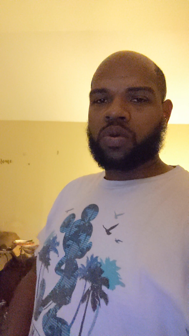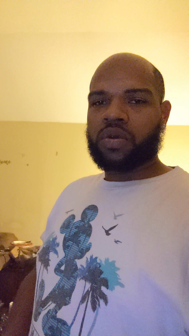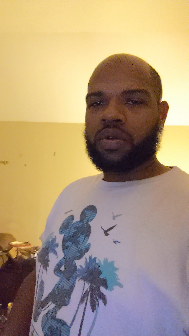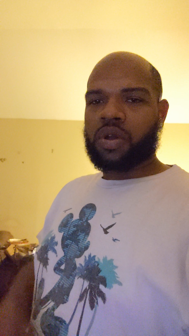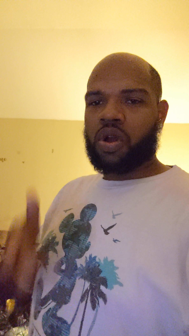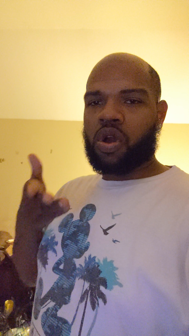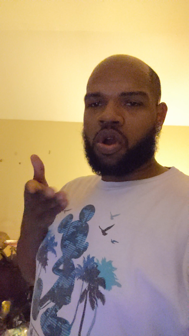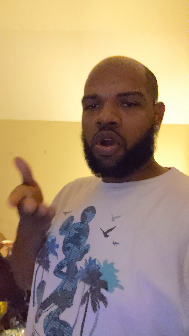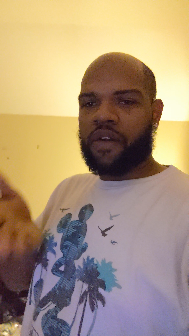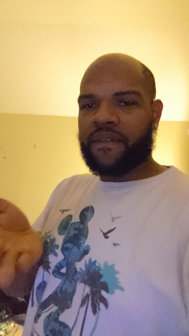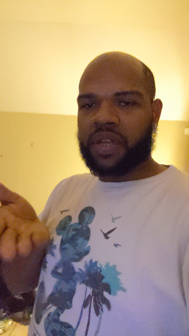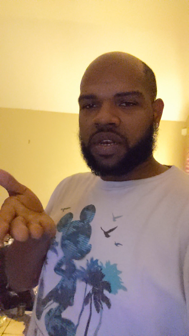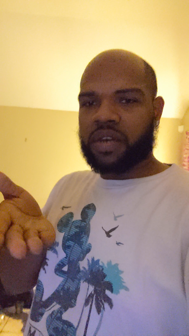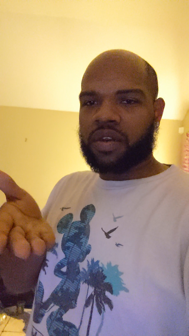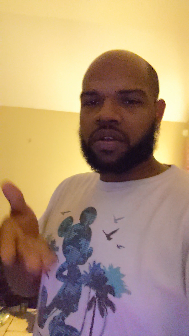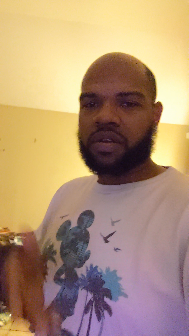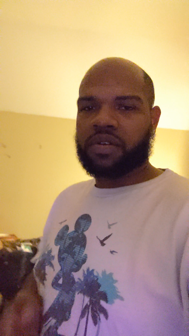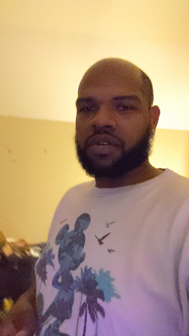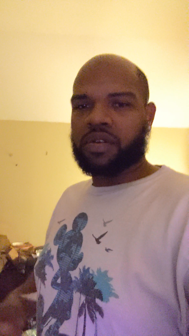oven